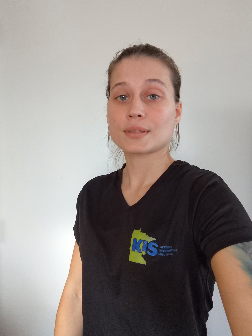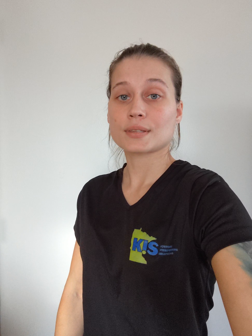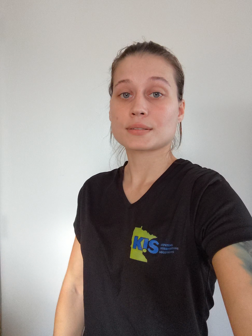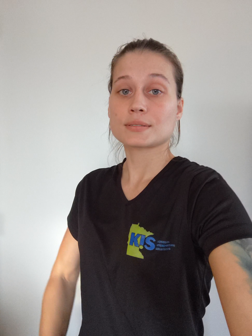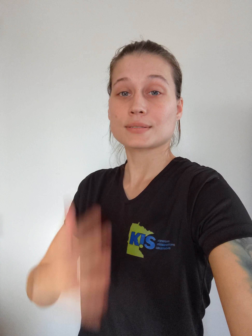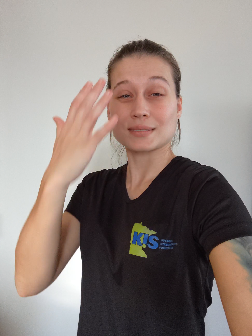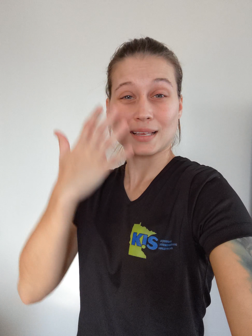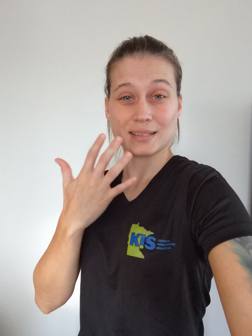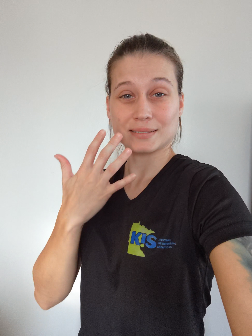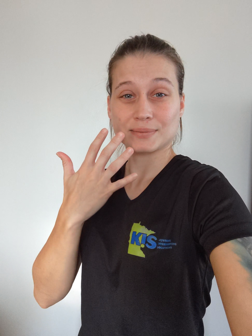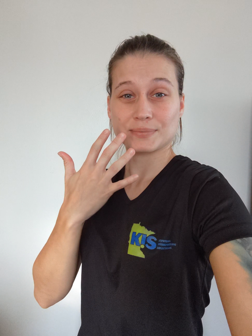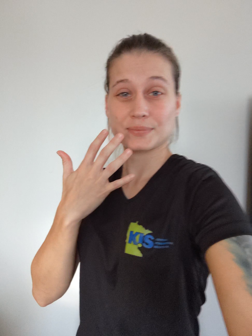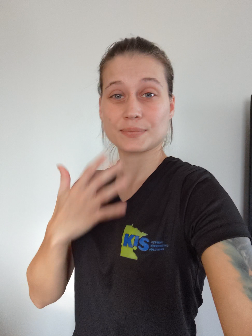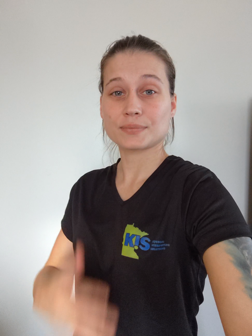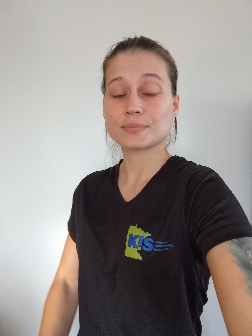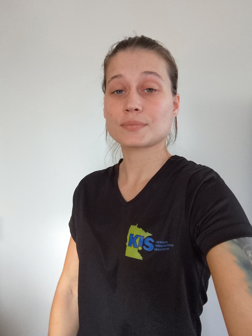sad